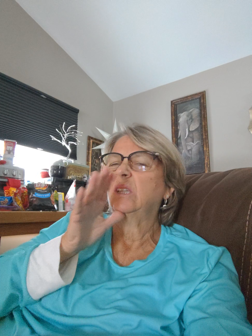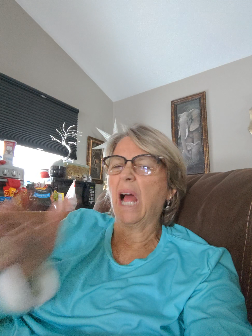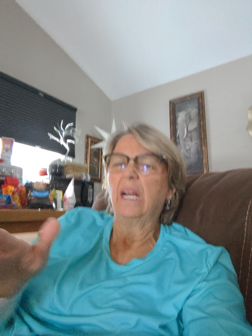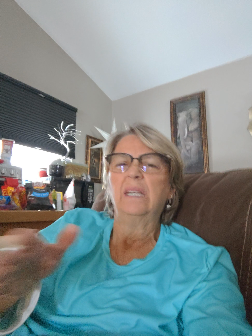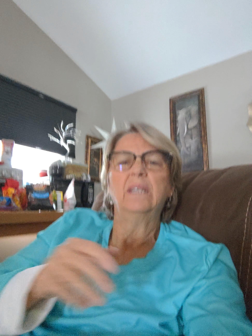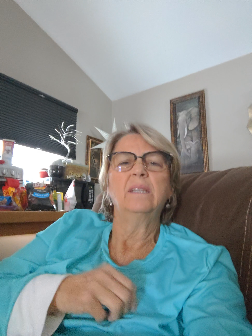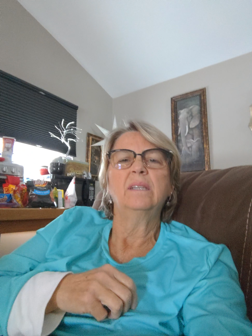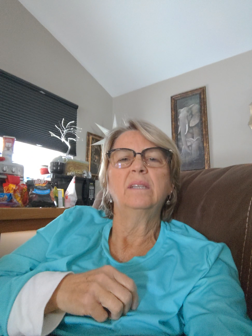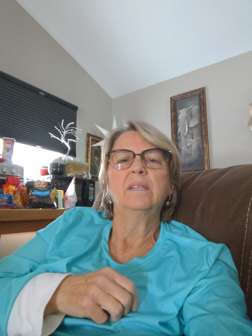yucky